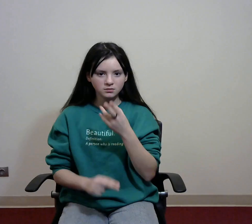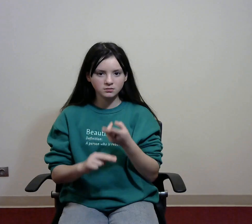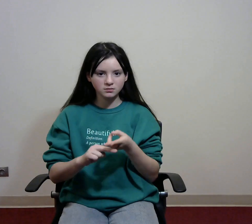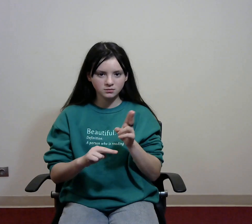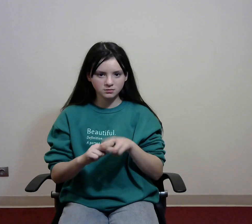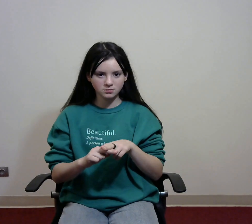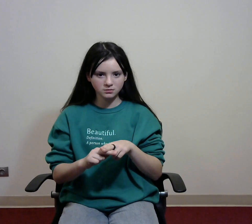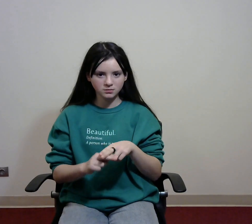görə